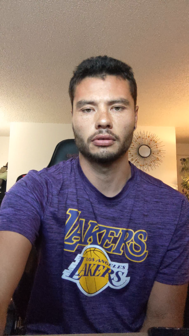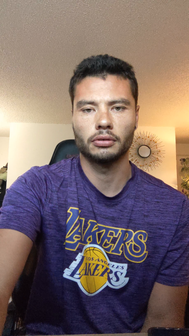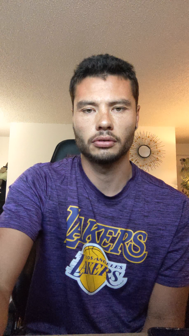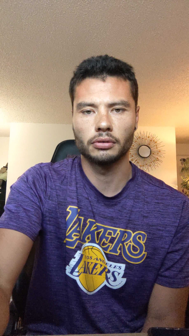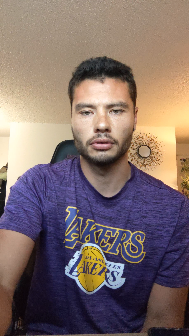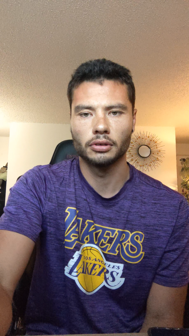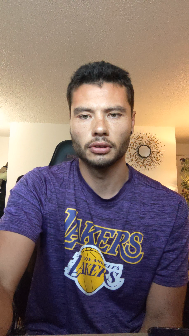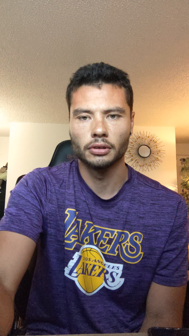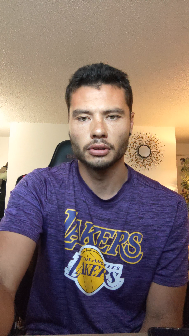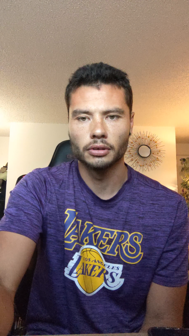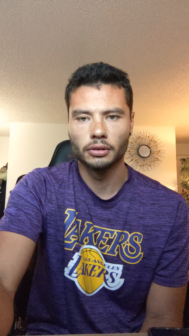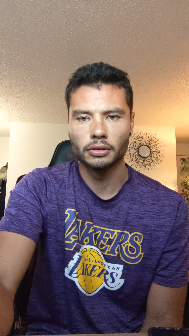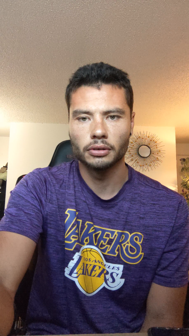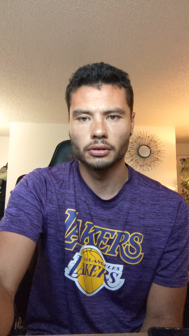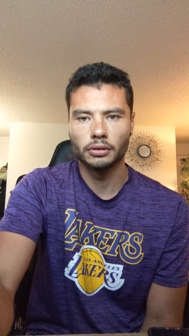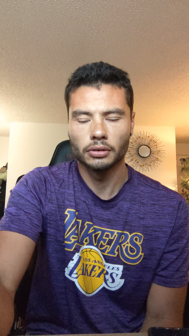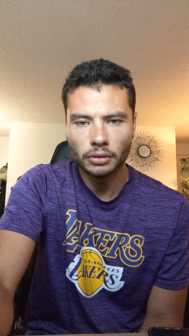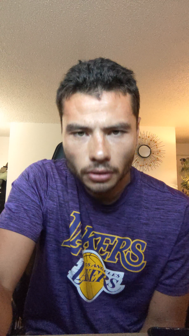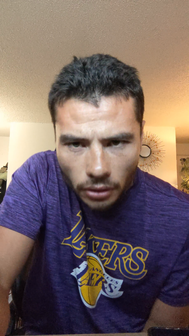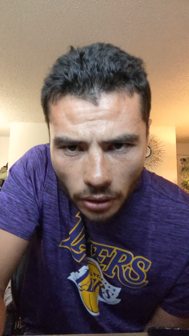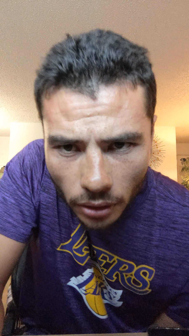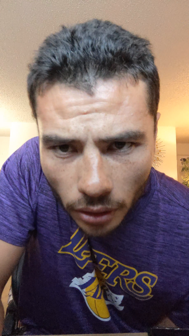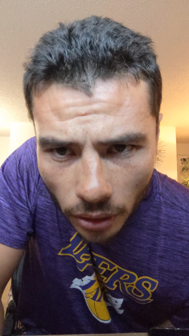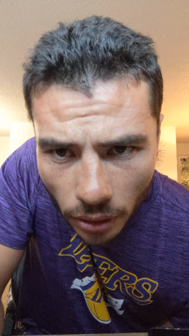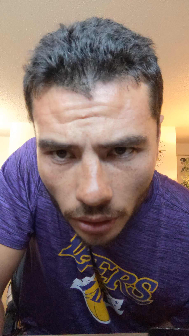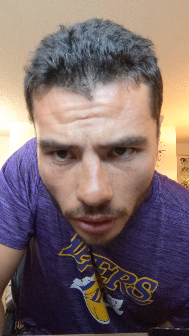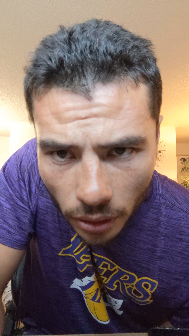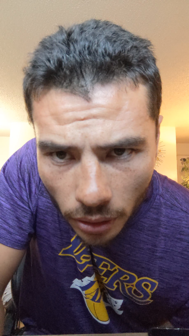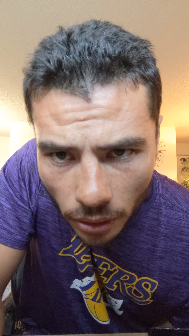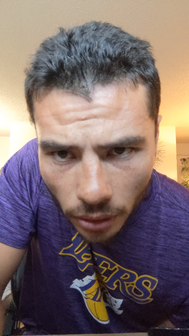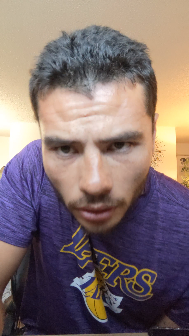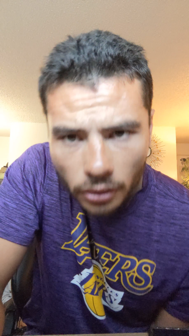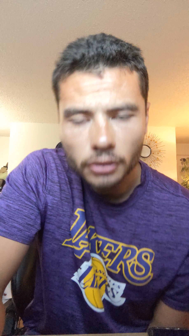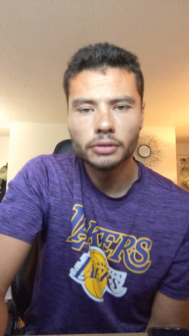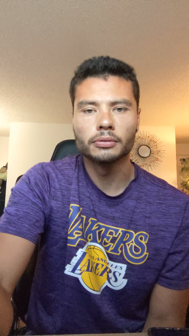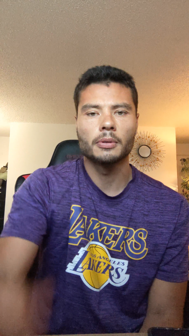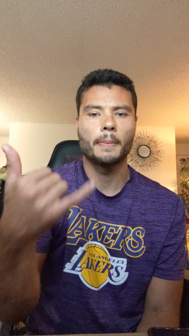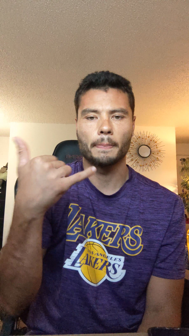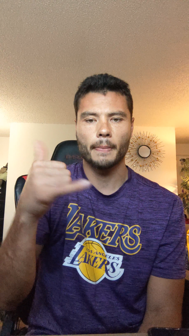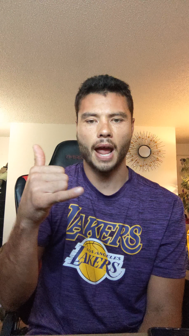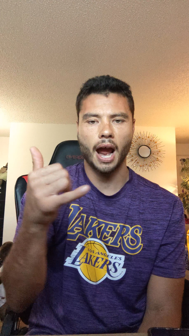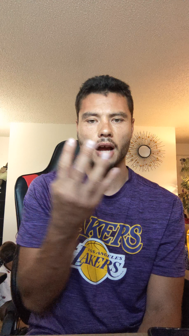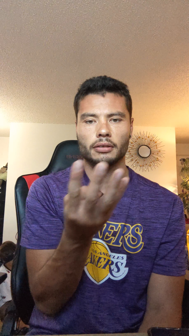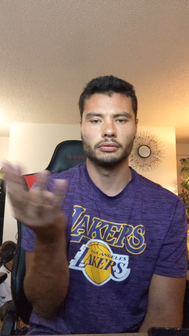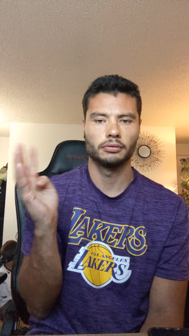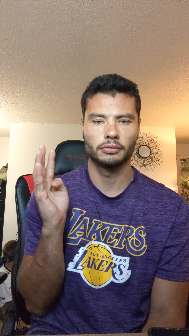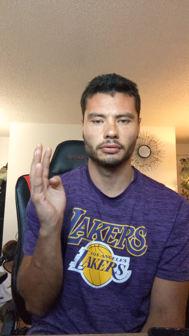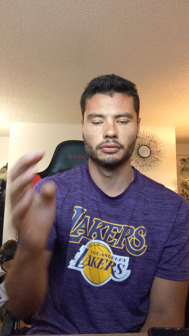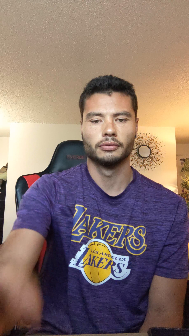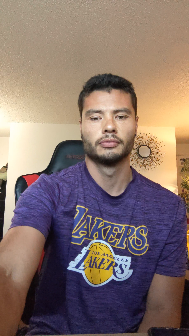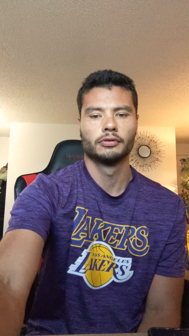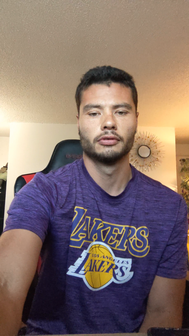playpen